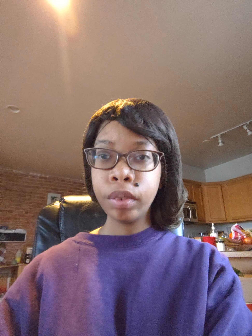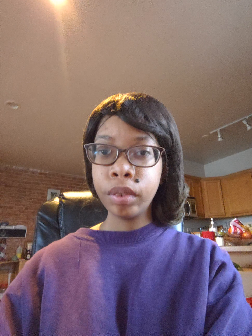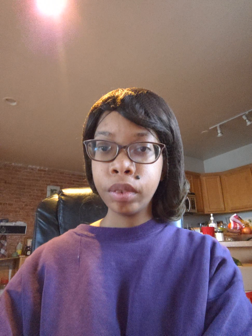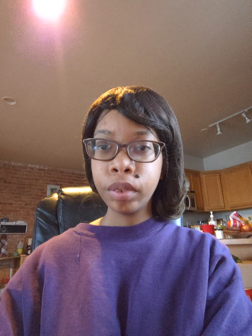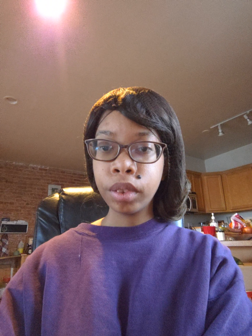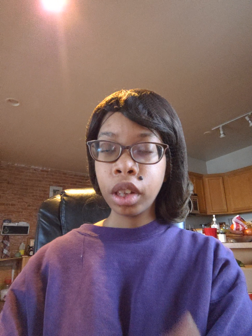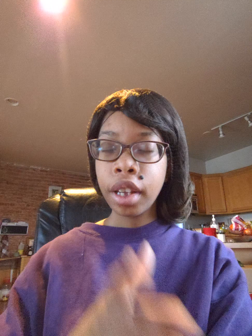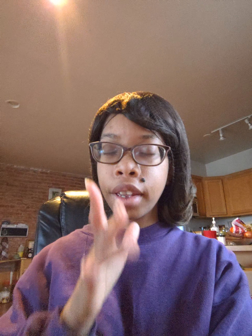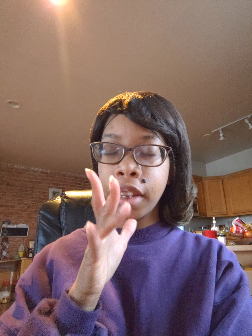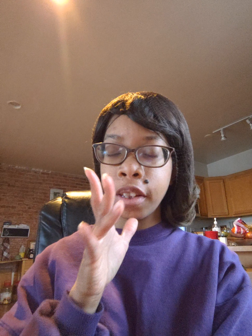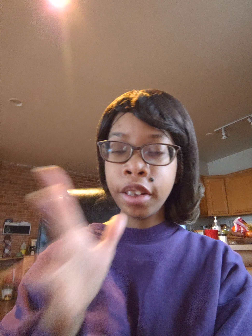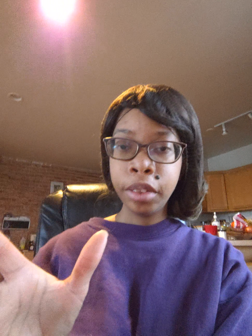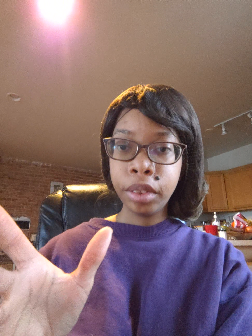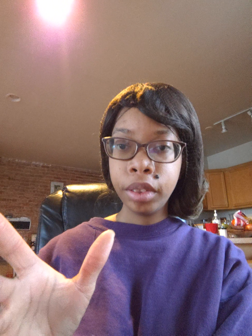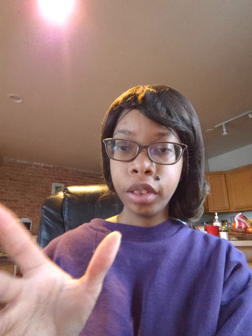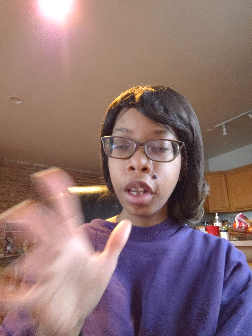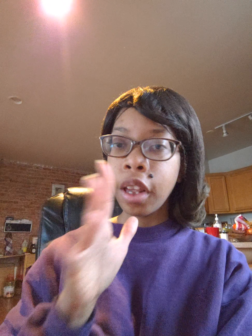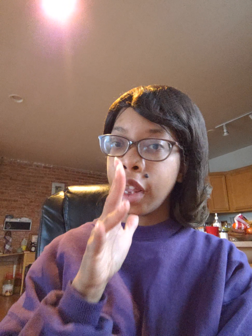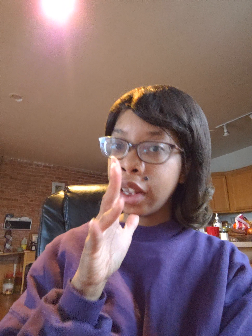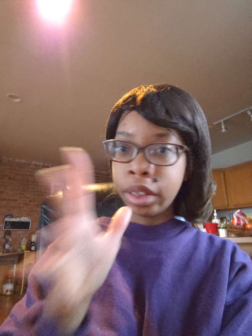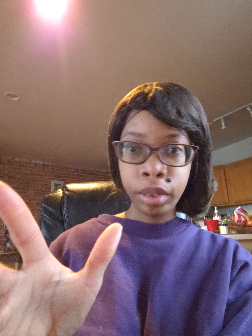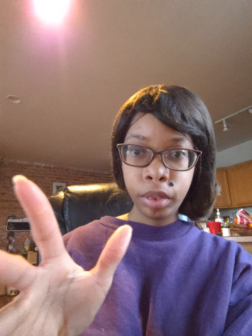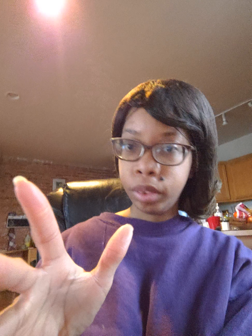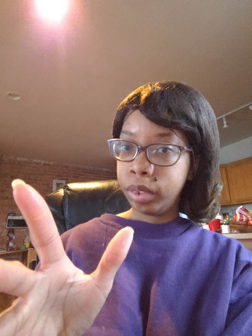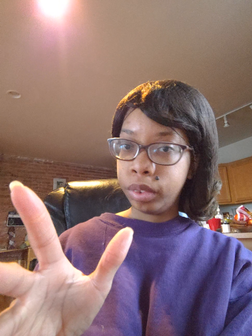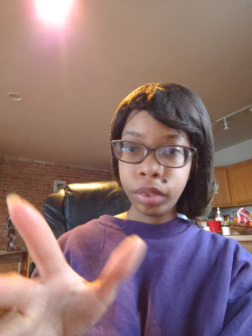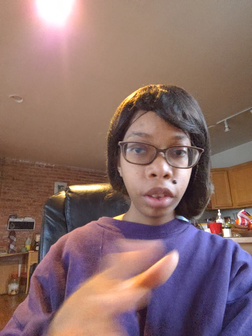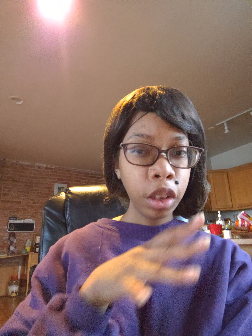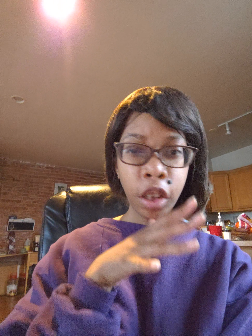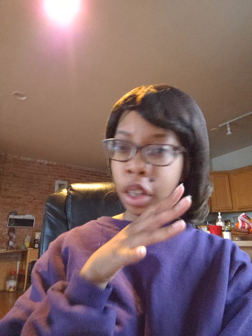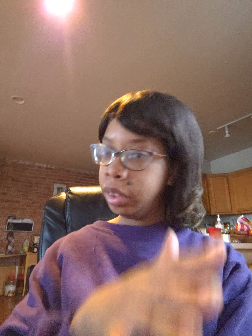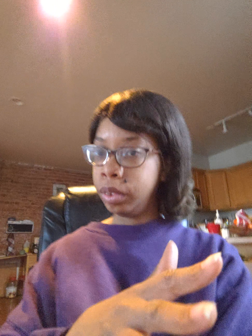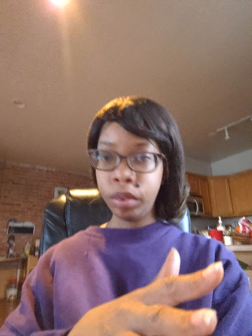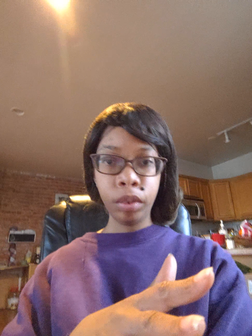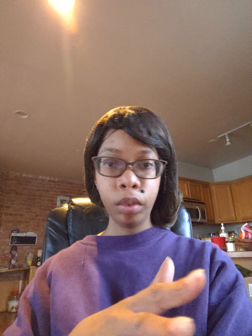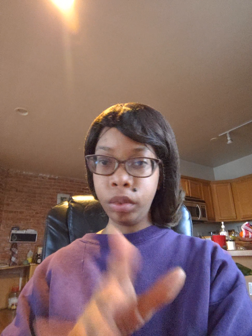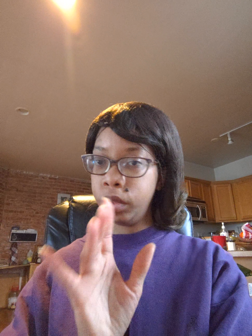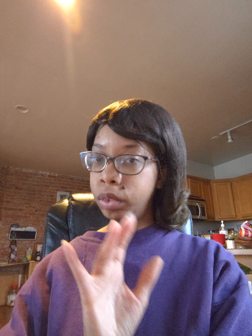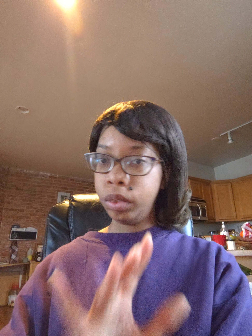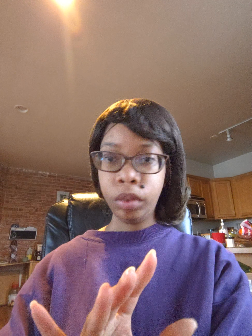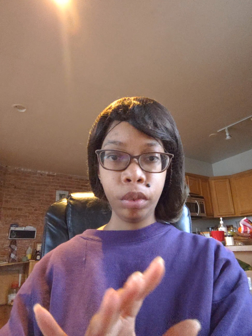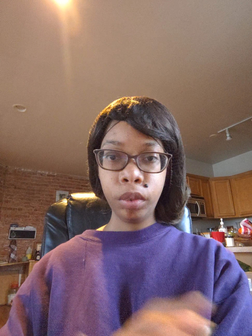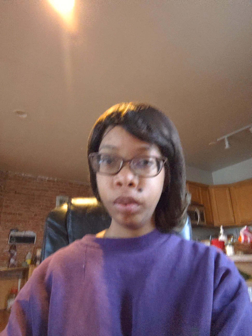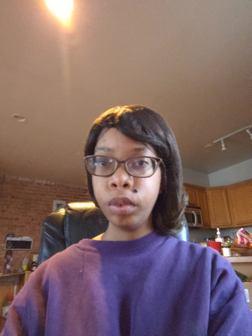hate